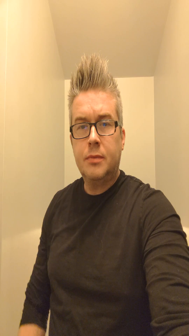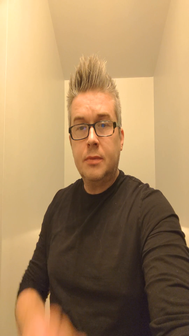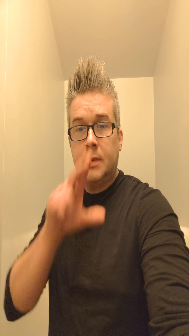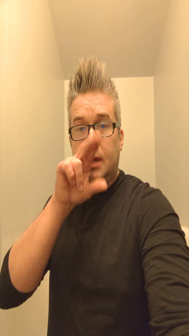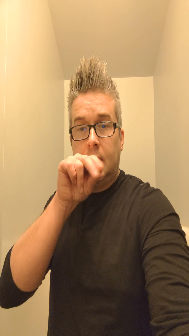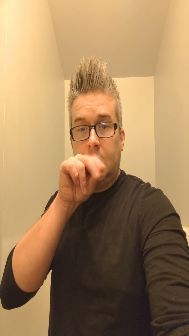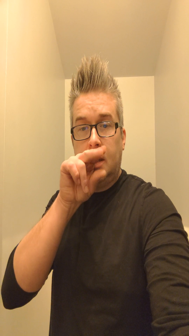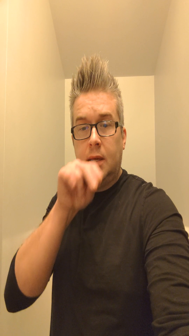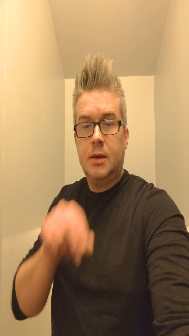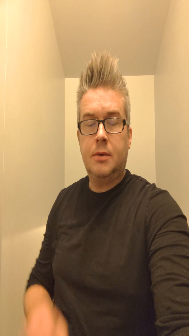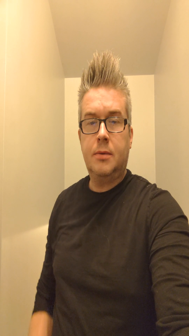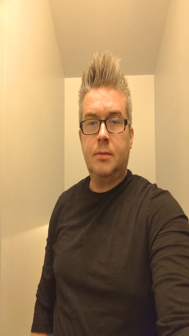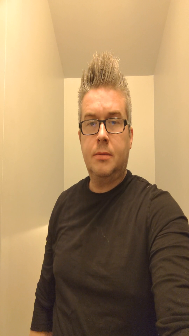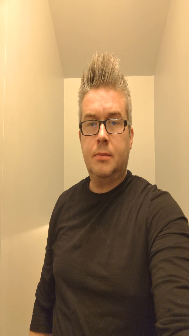duck